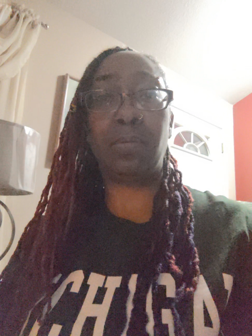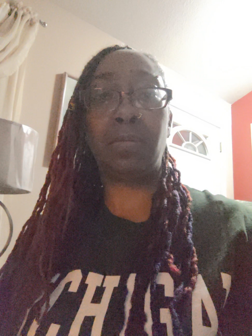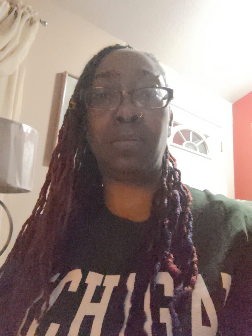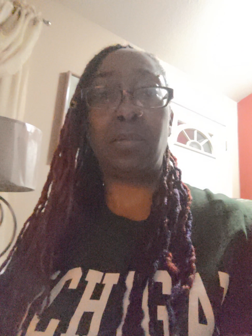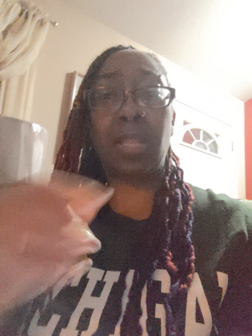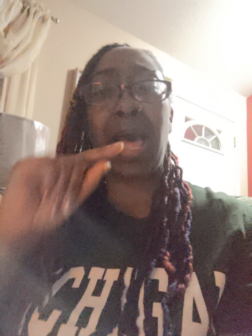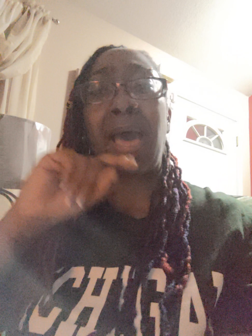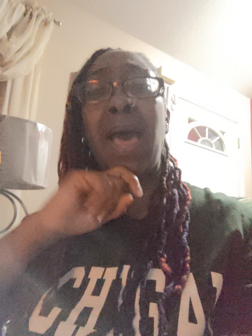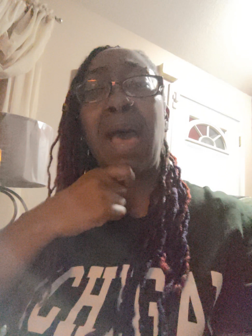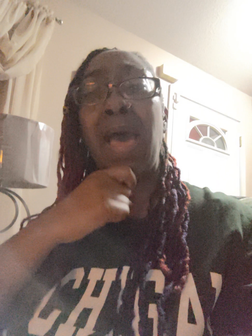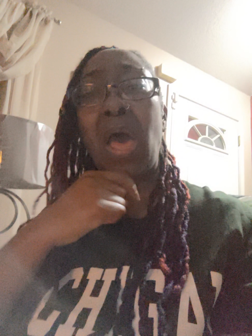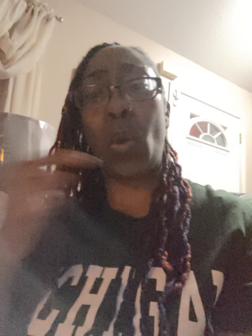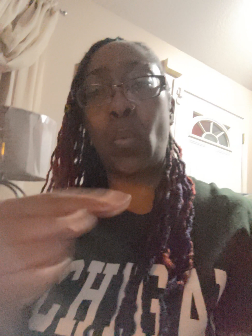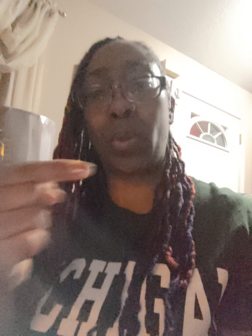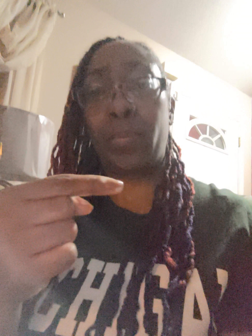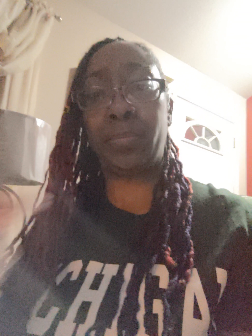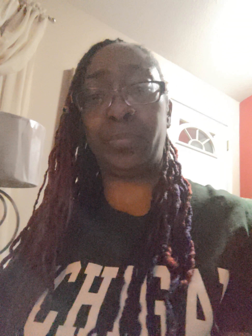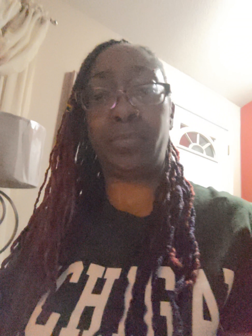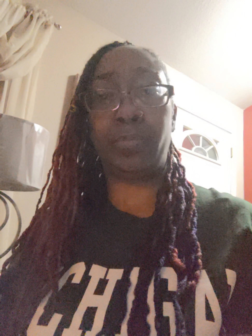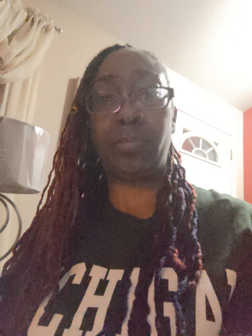owie